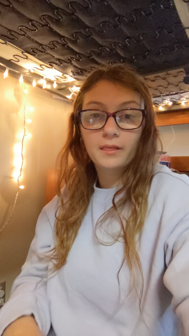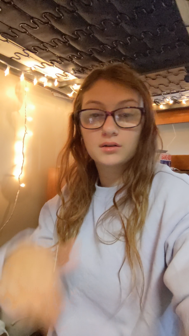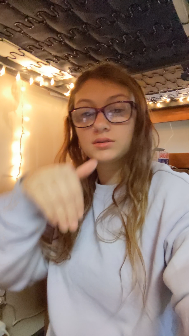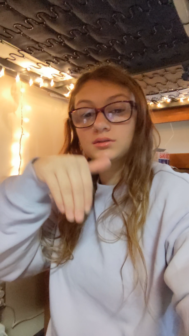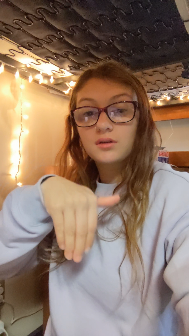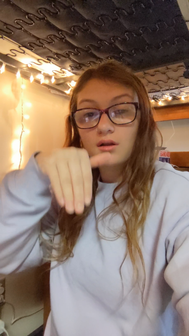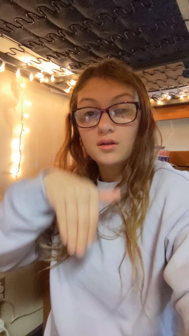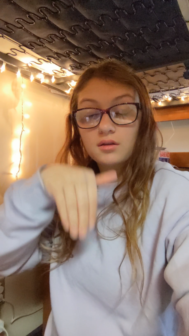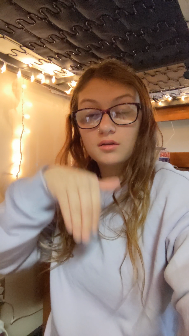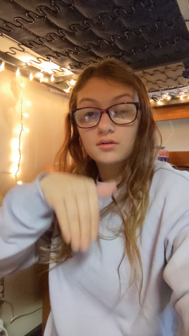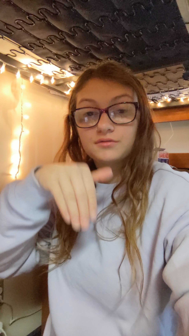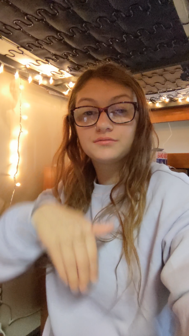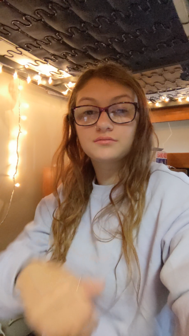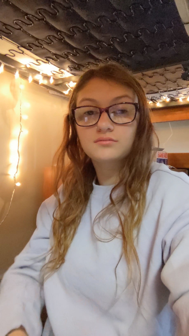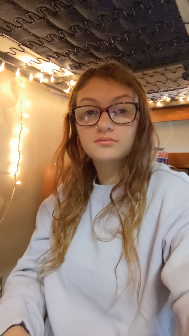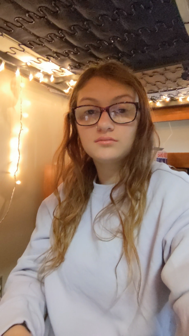night night